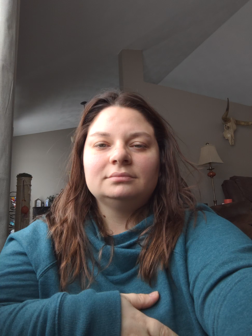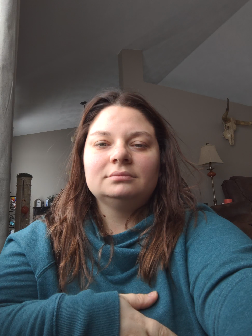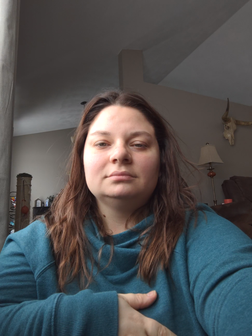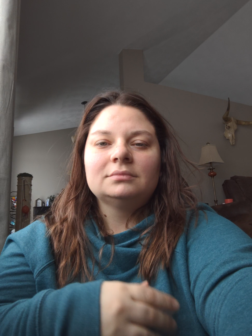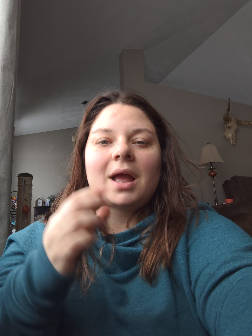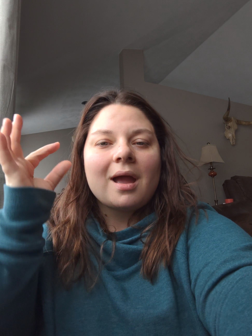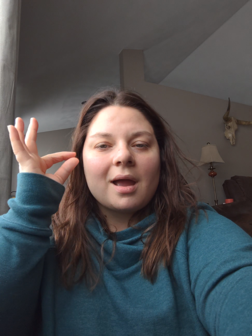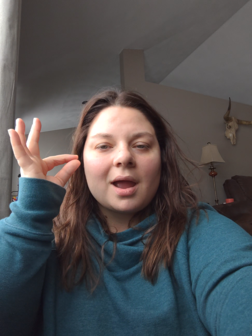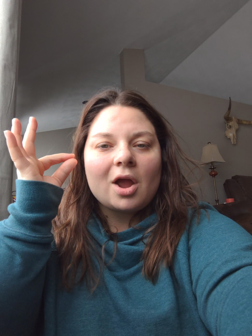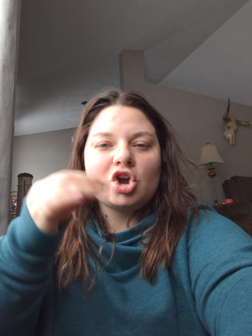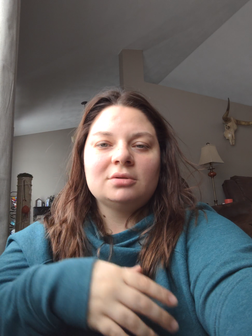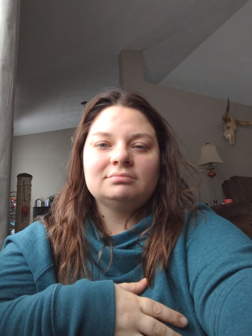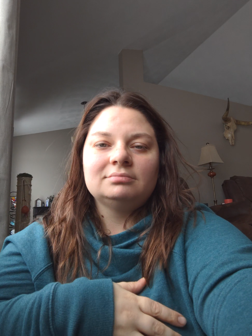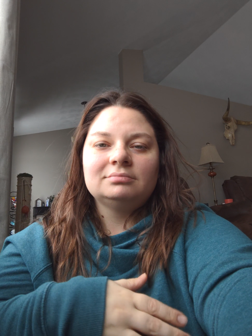hair